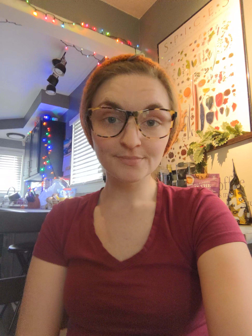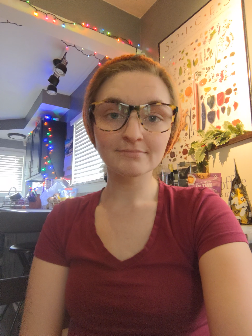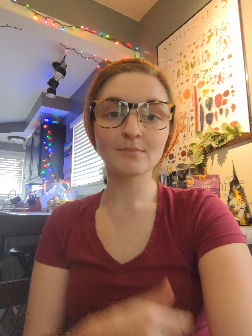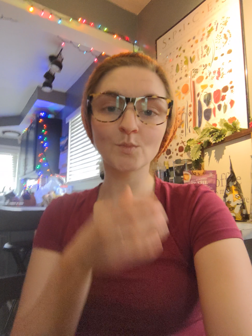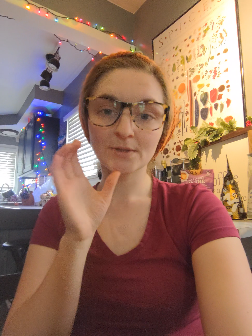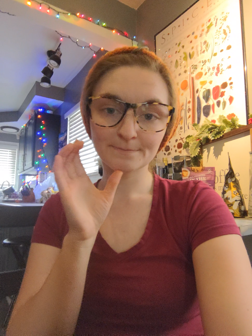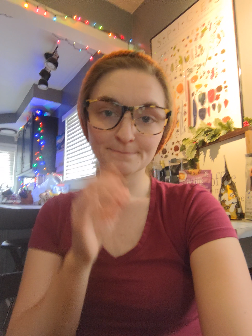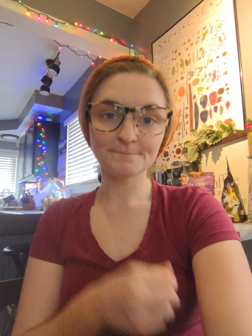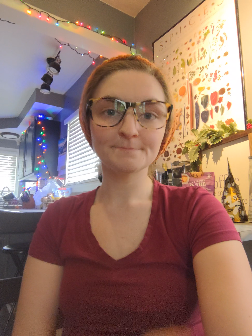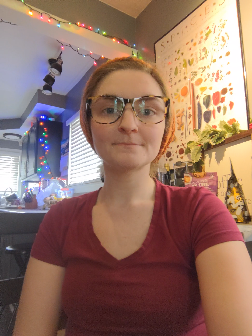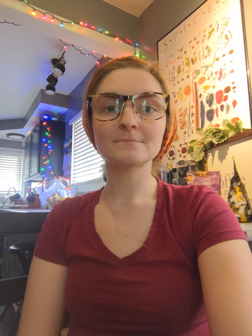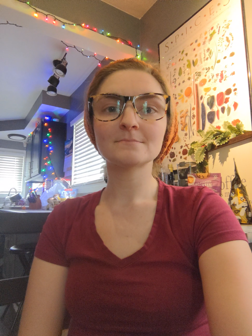drink